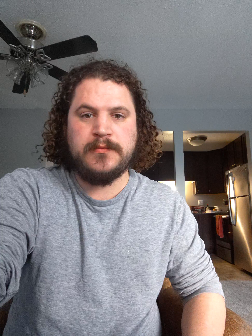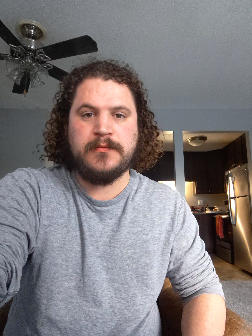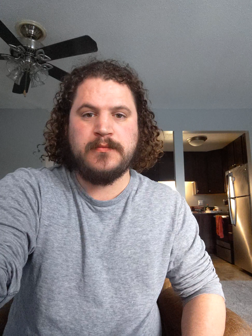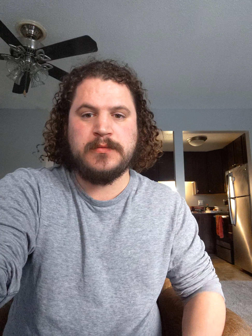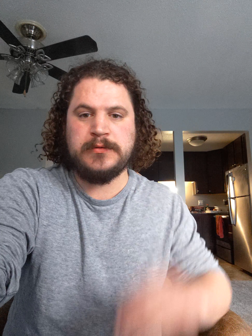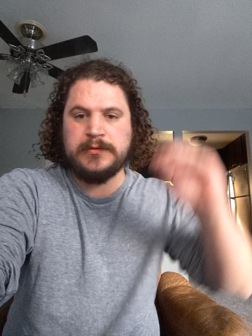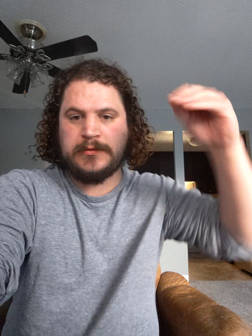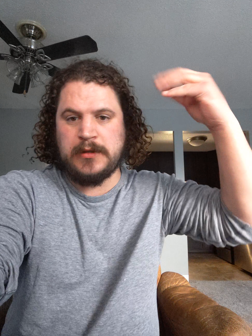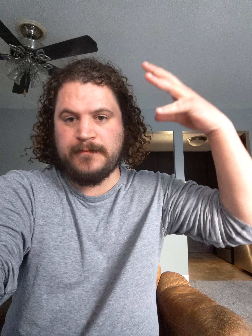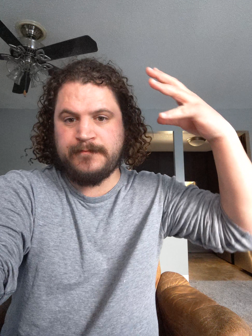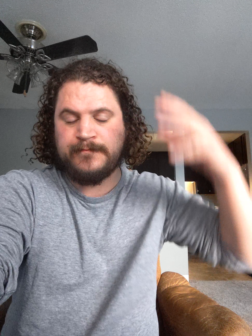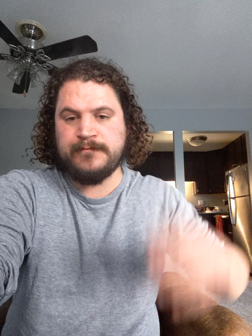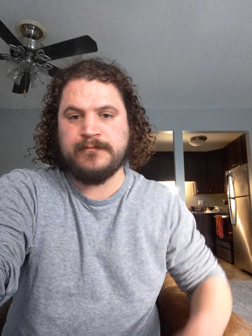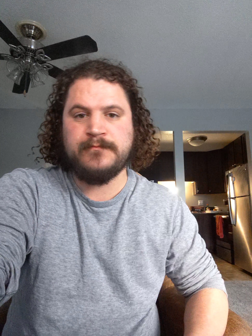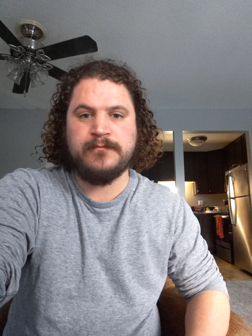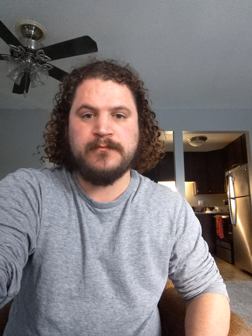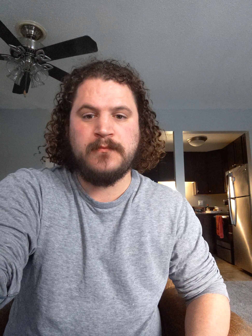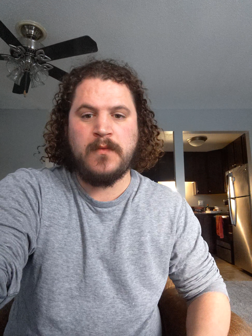sun